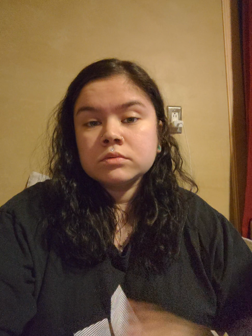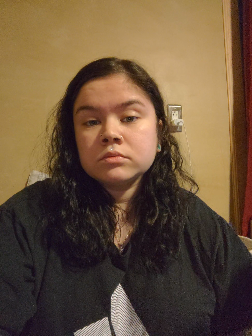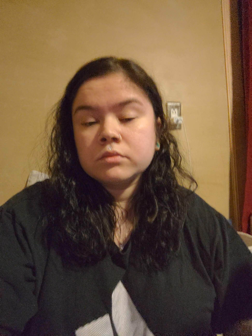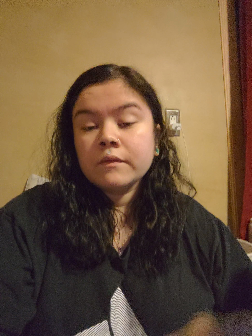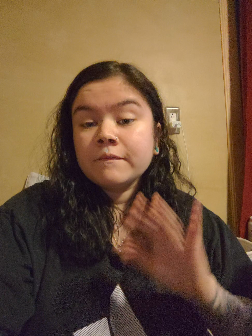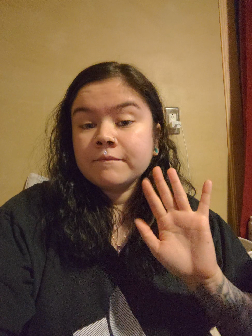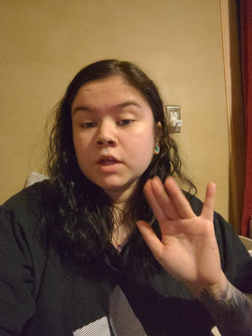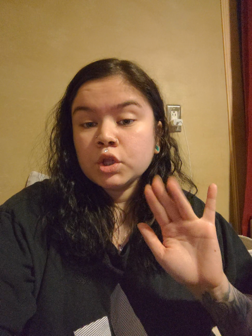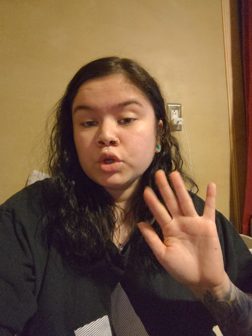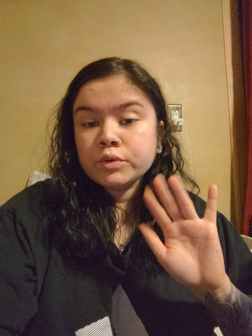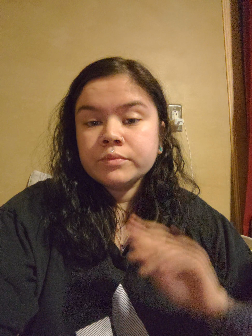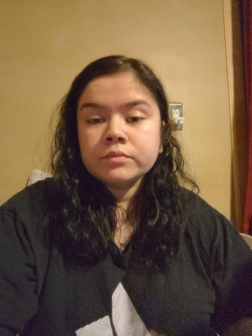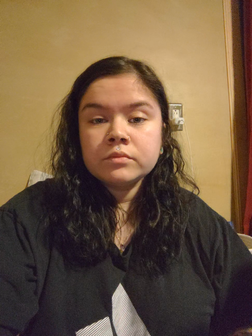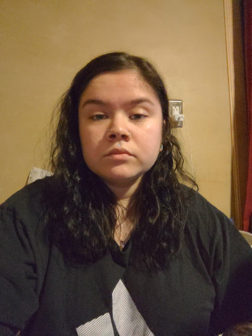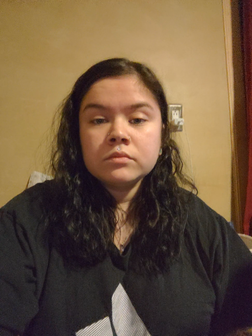finger